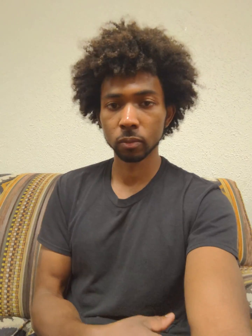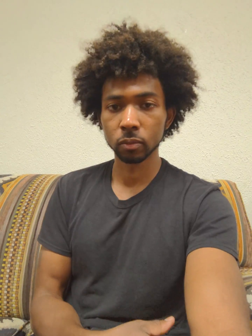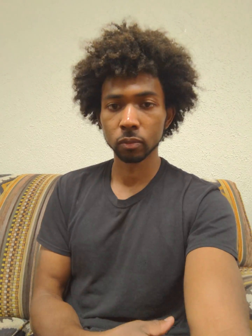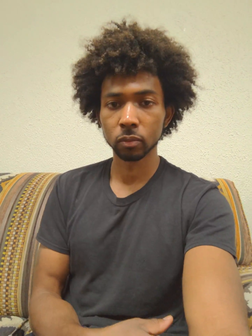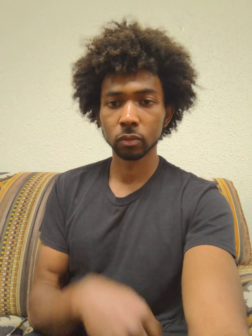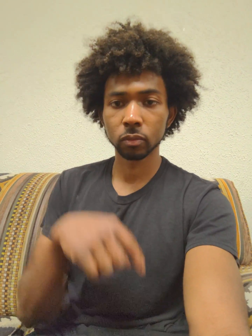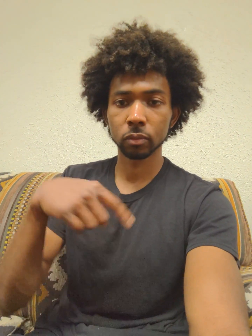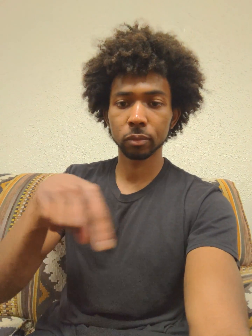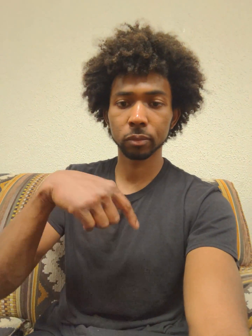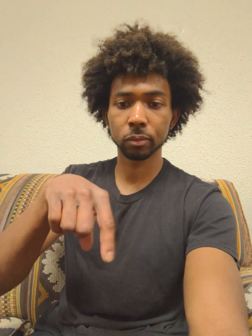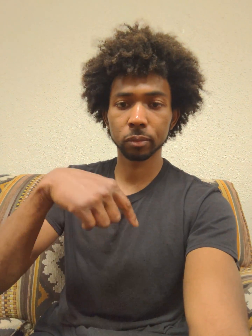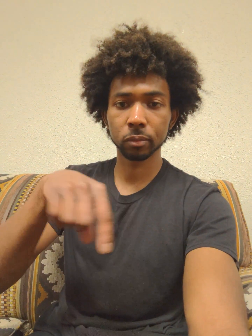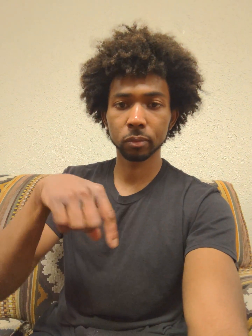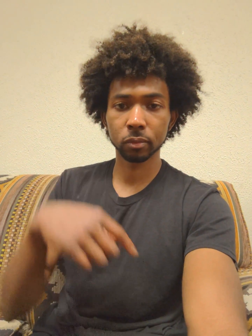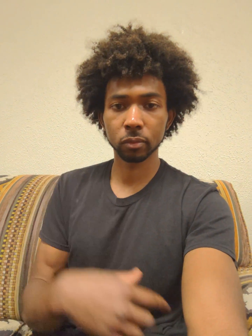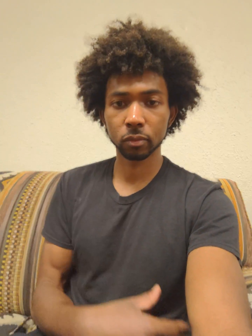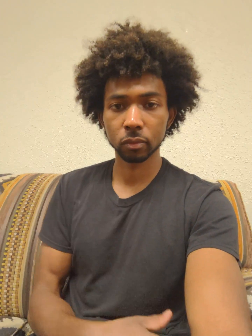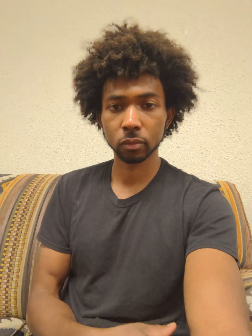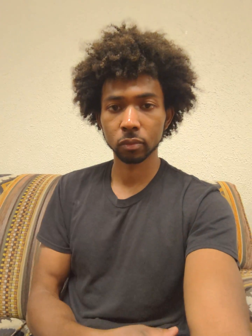flip-flop